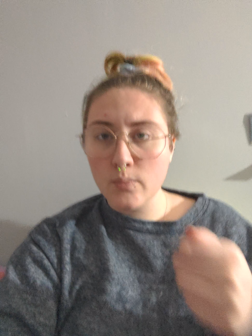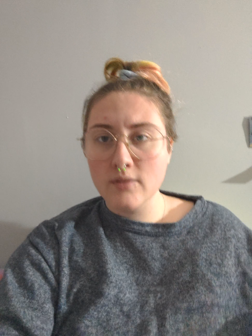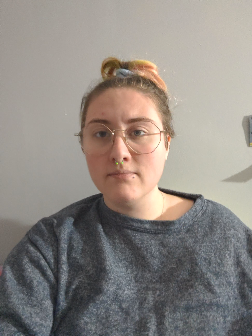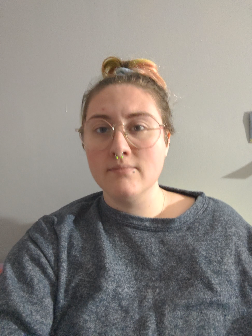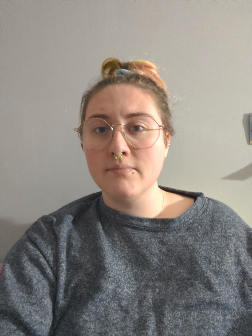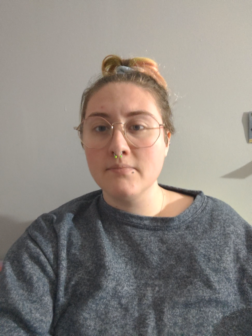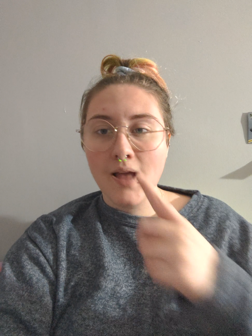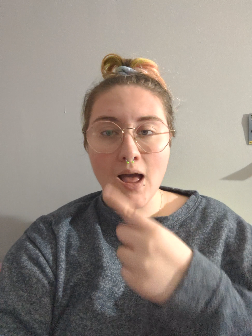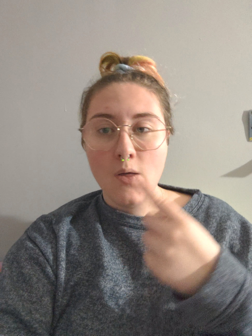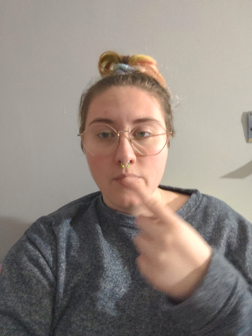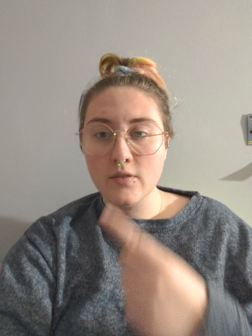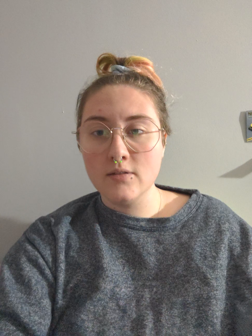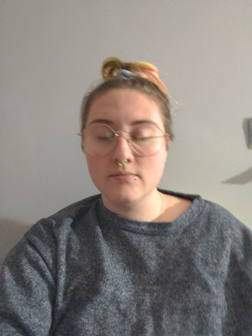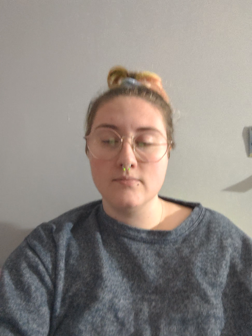mouth